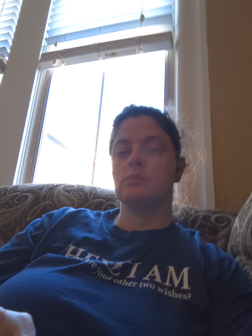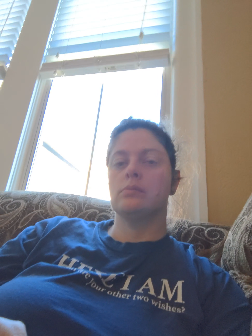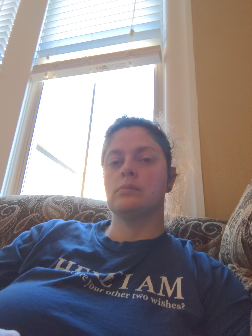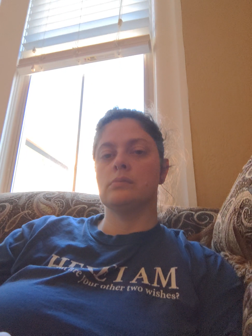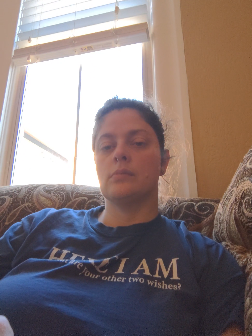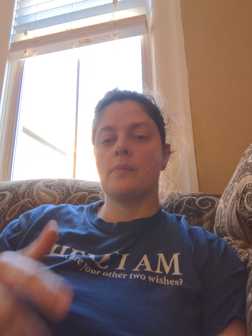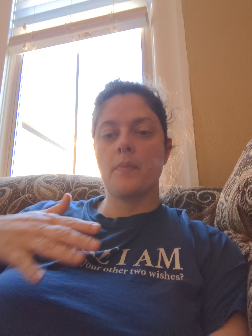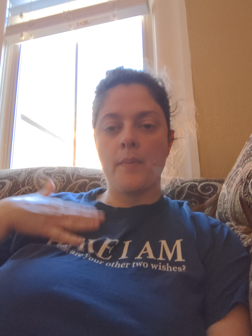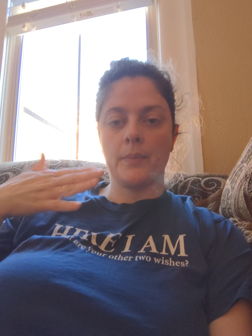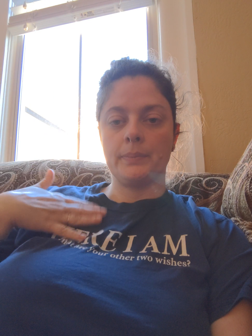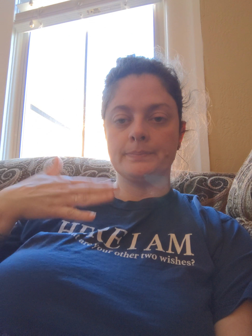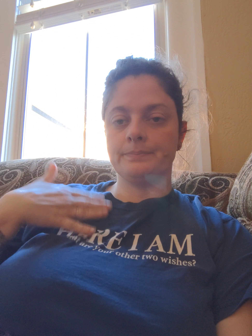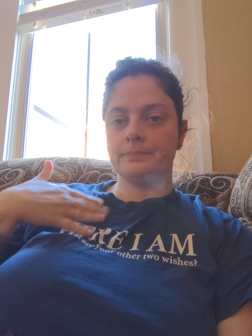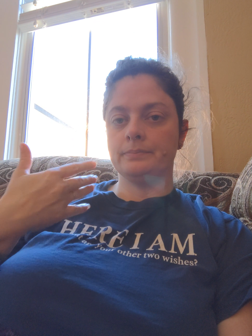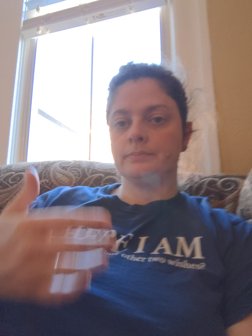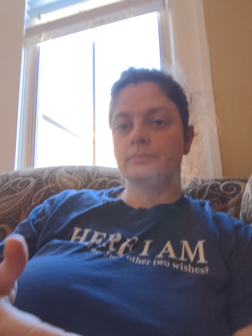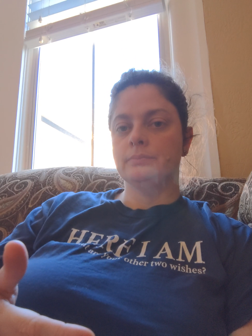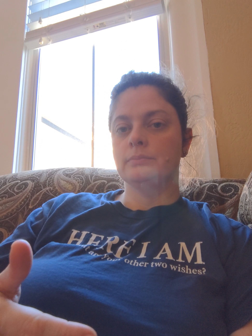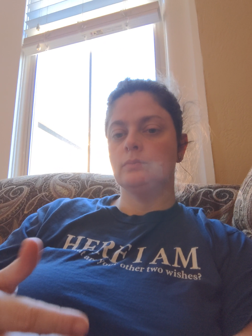happy